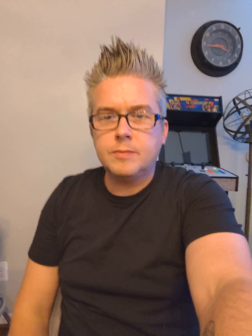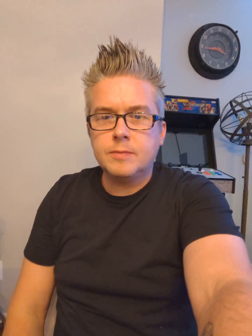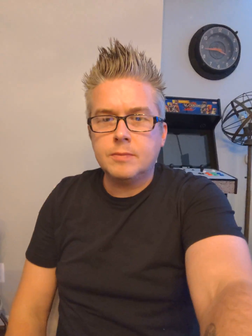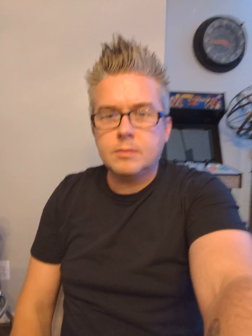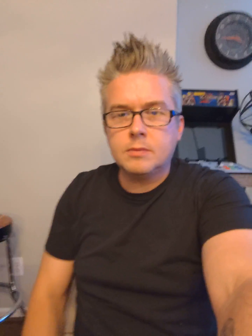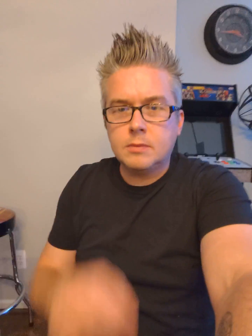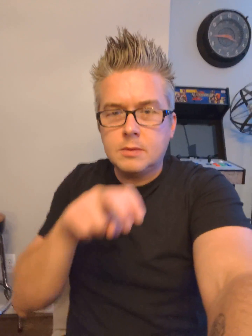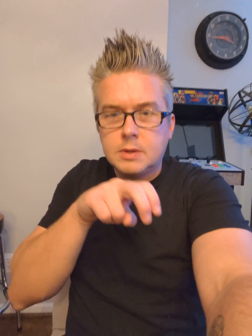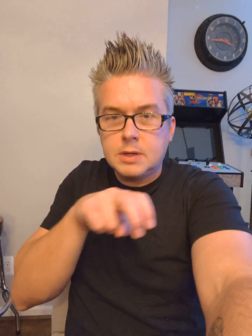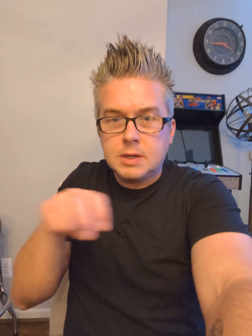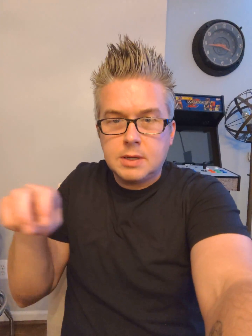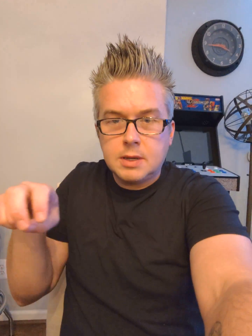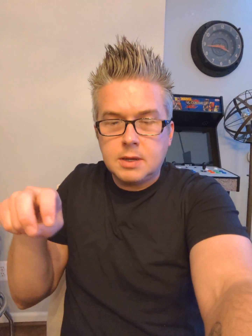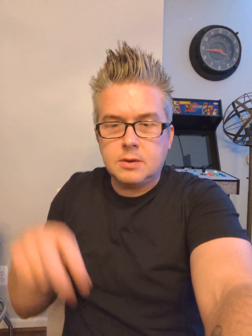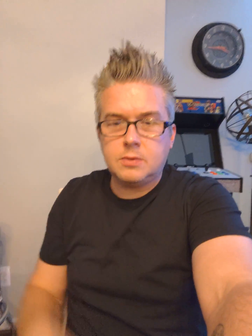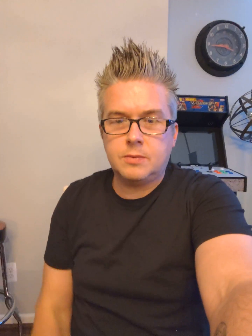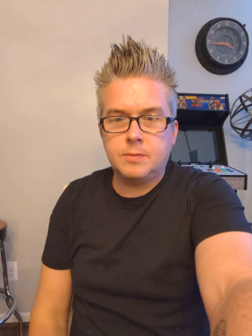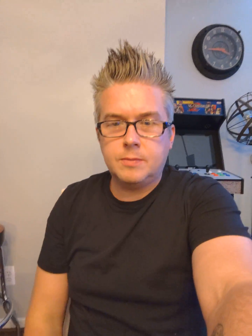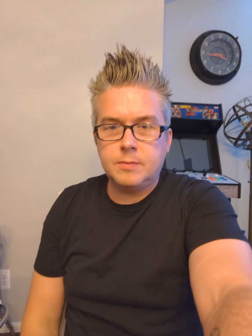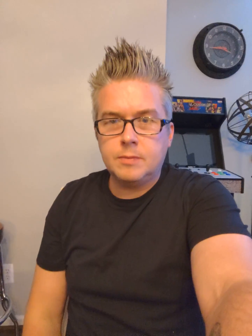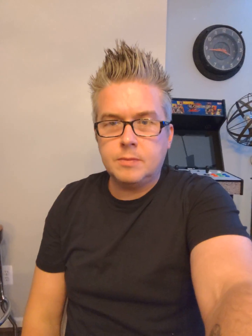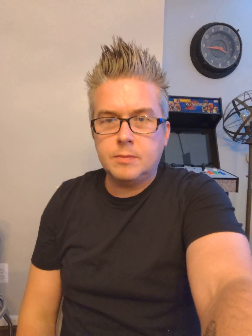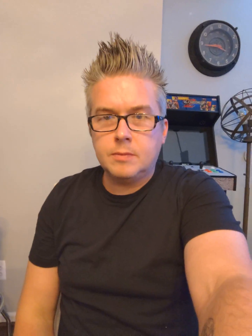porch